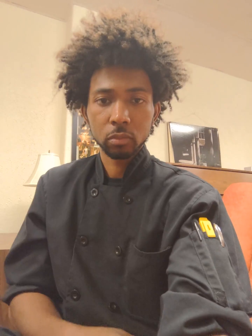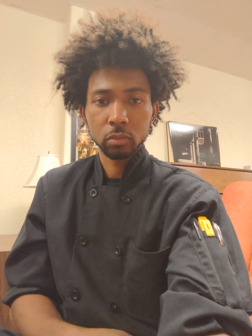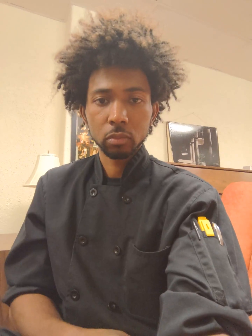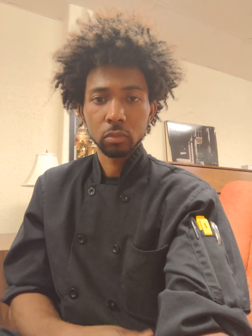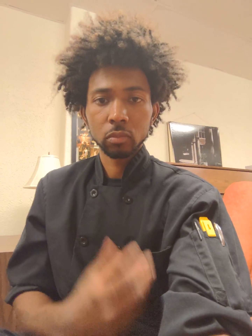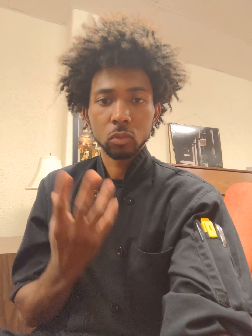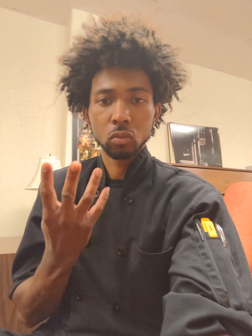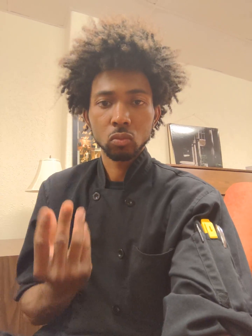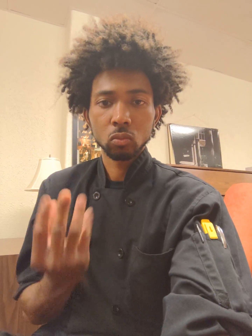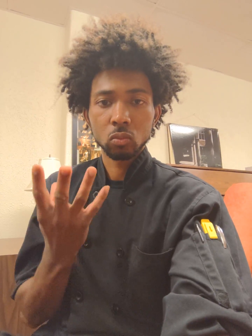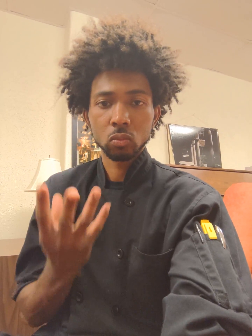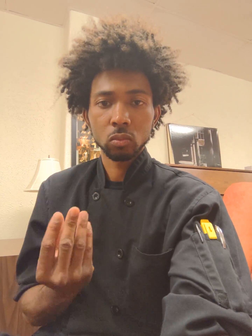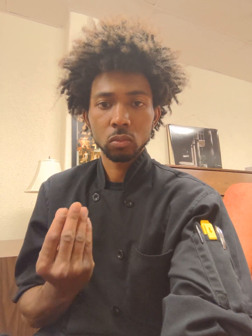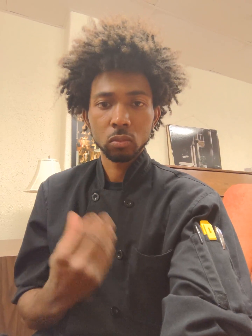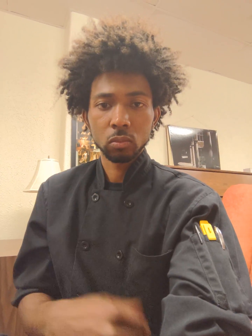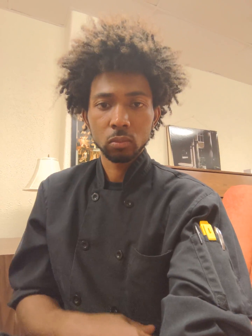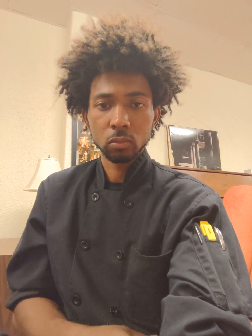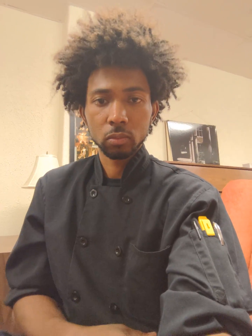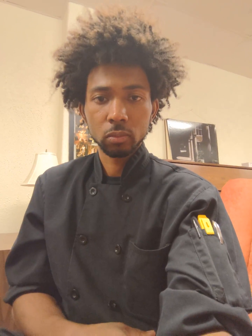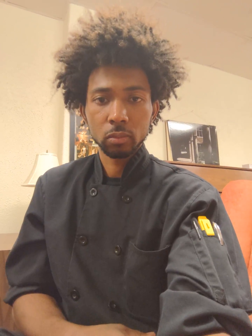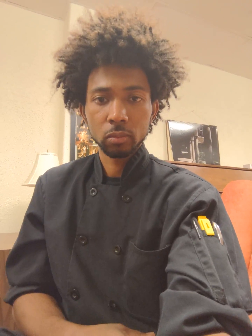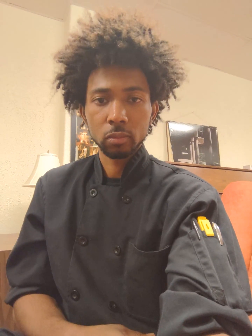gentle